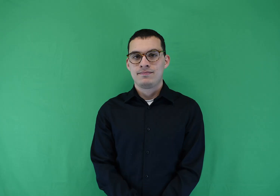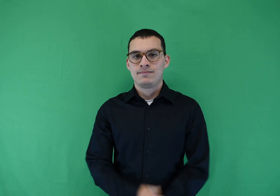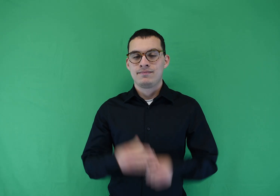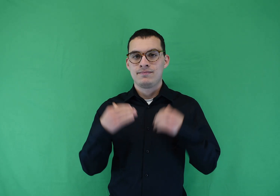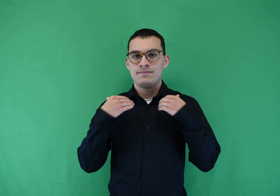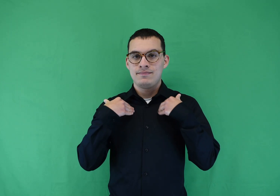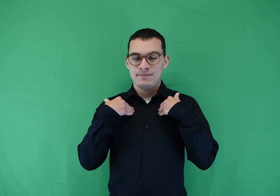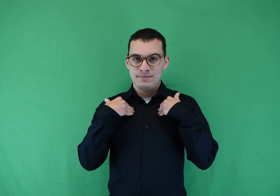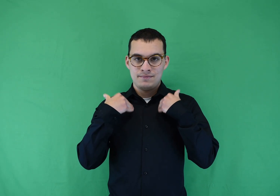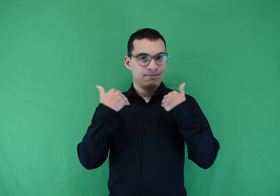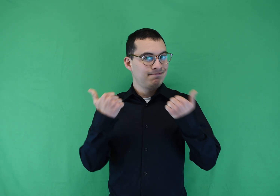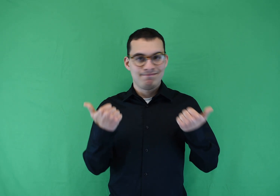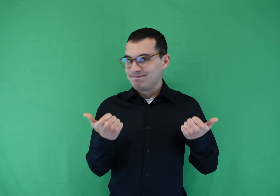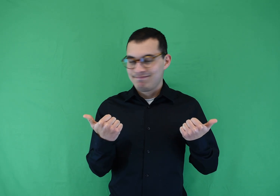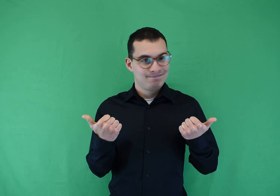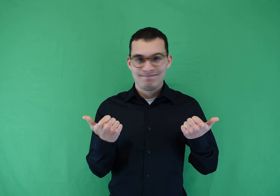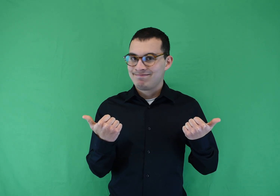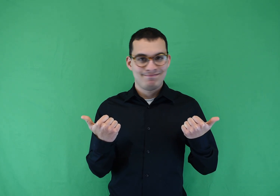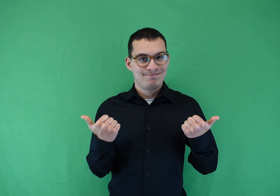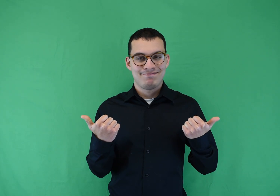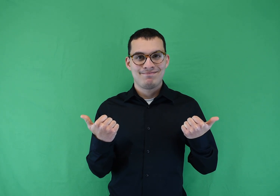no entender